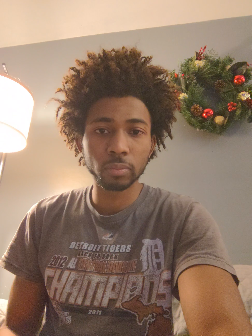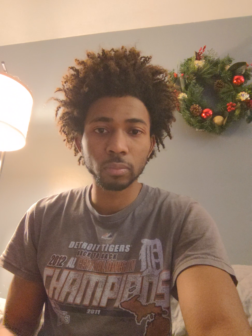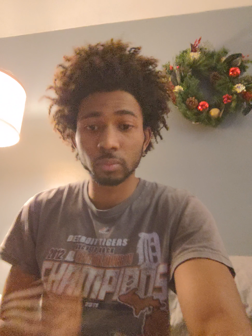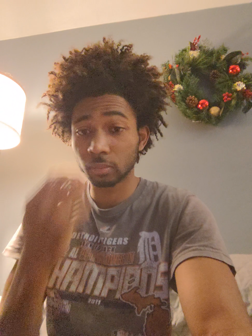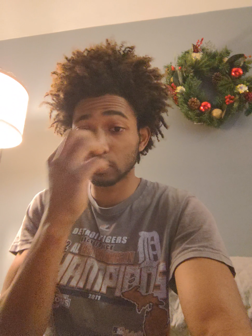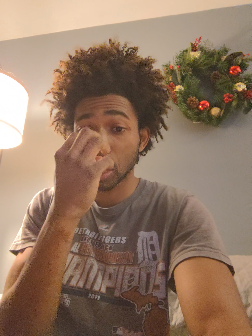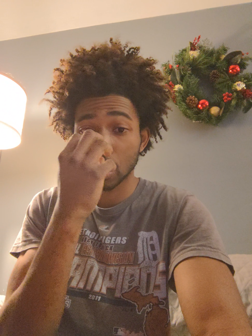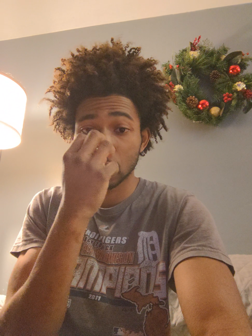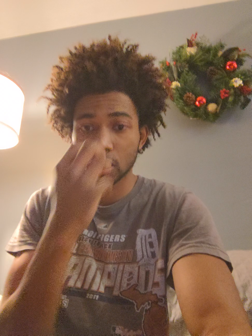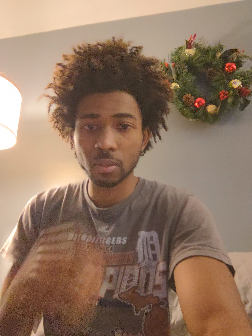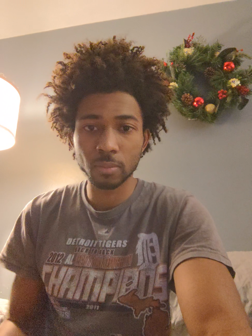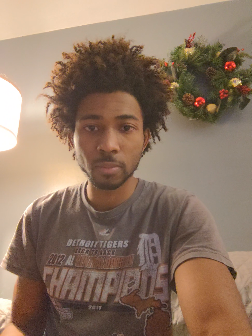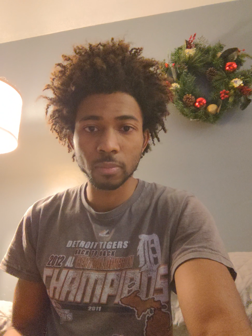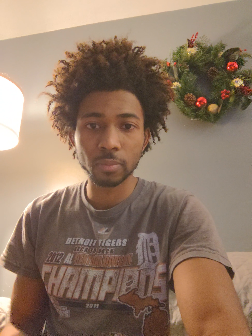clown